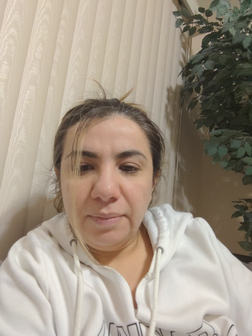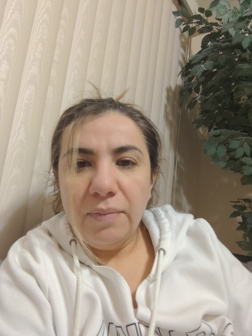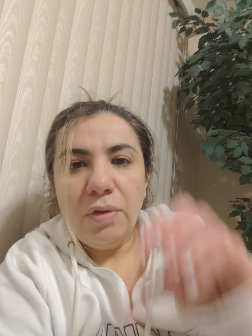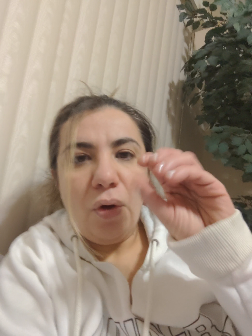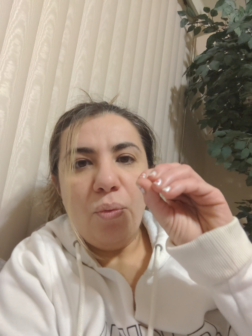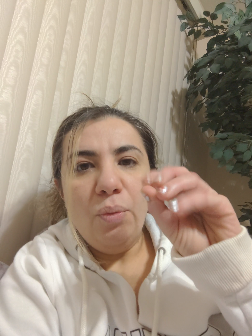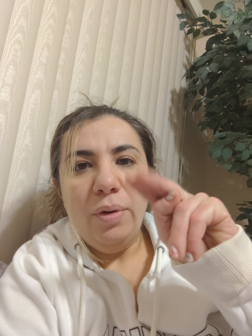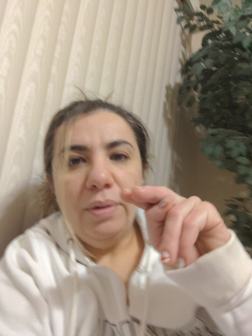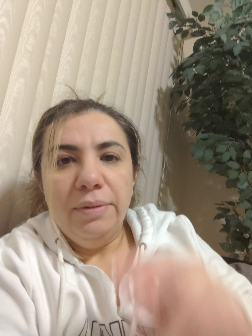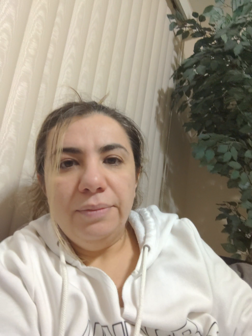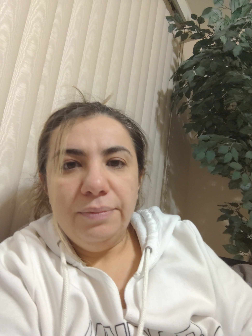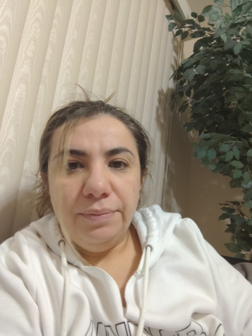on